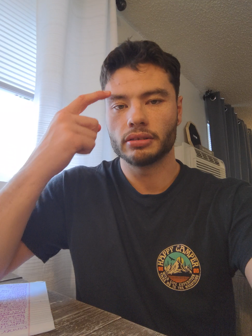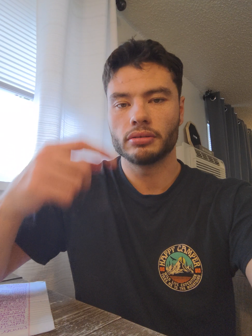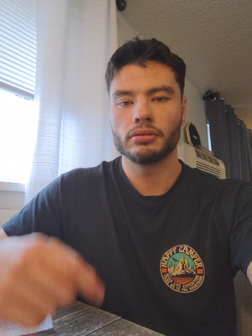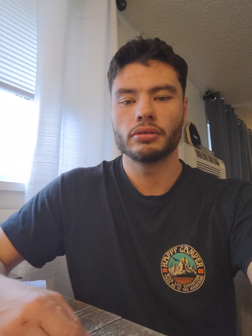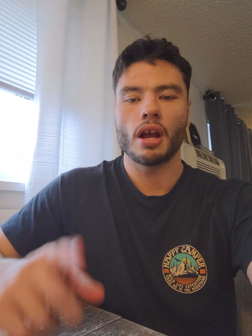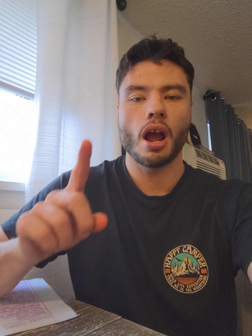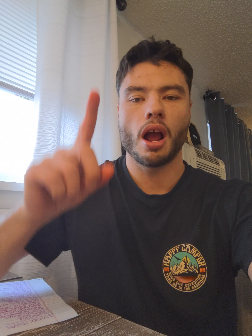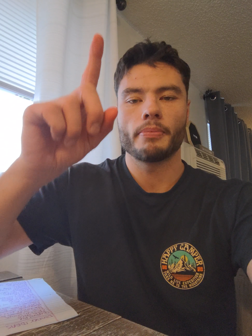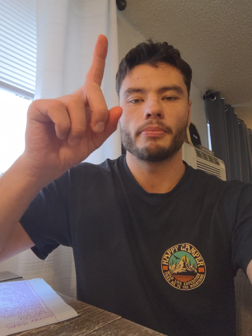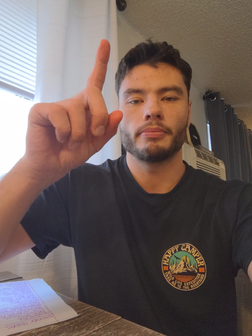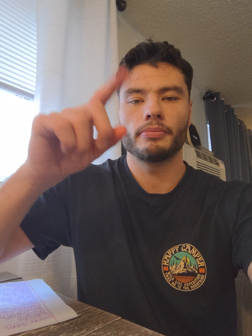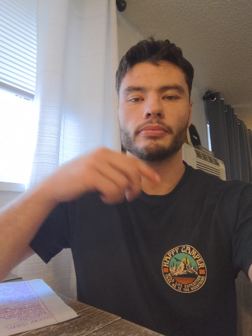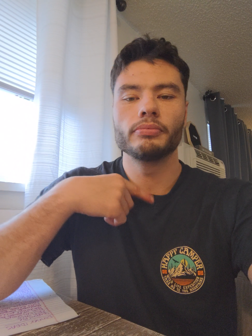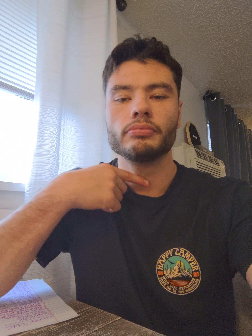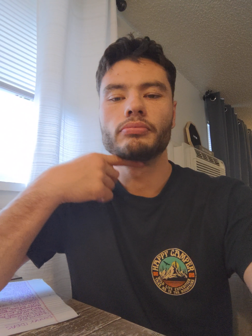up